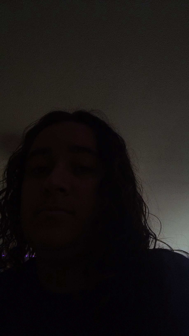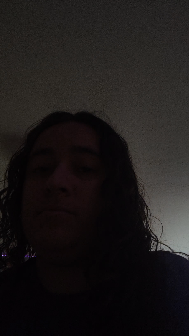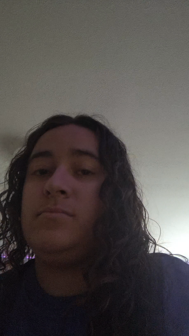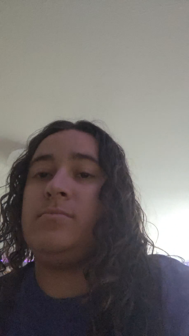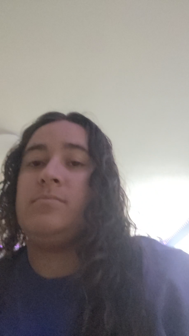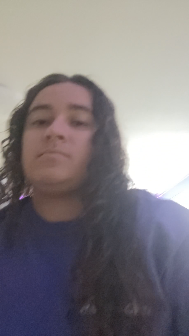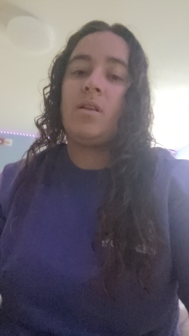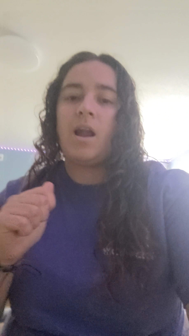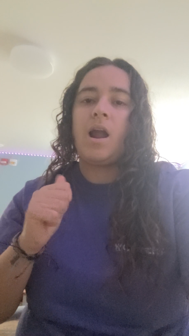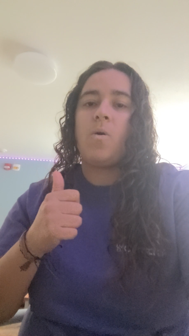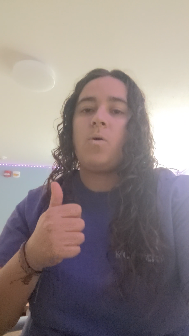how